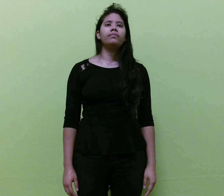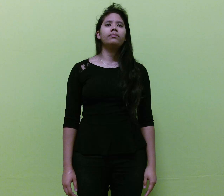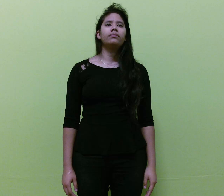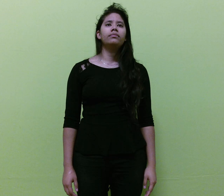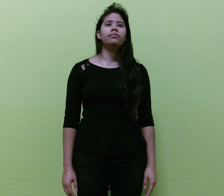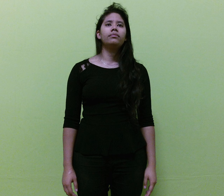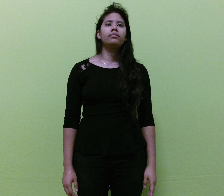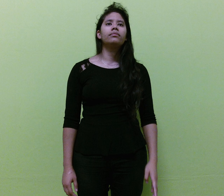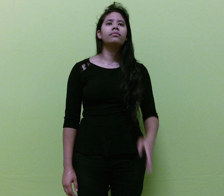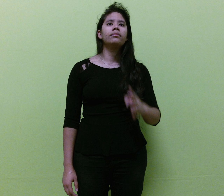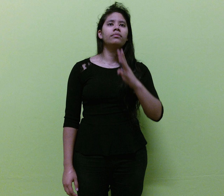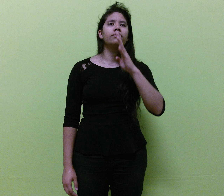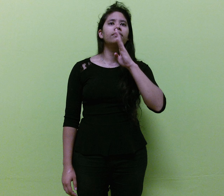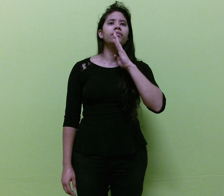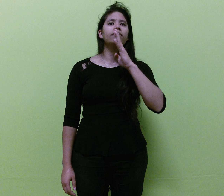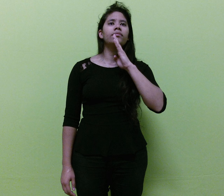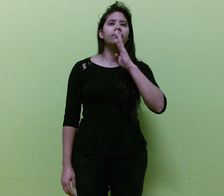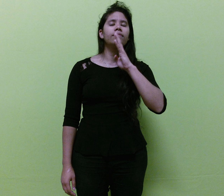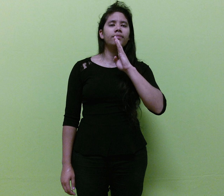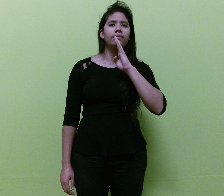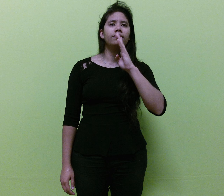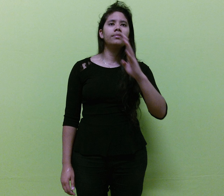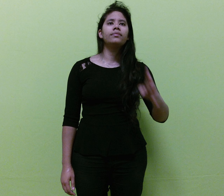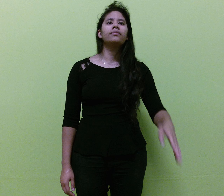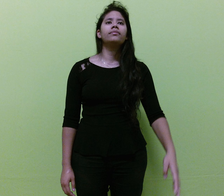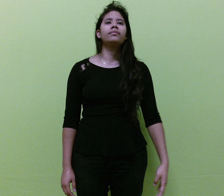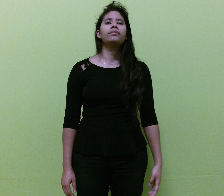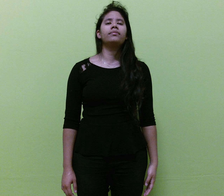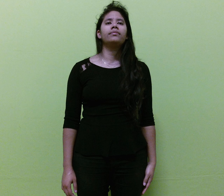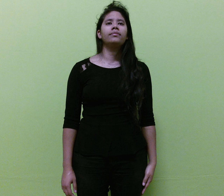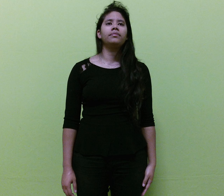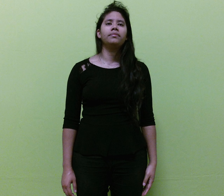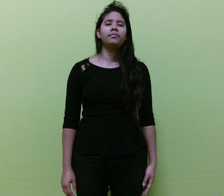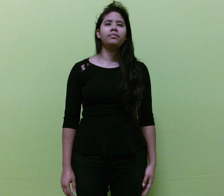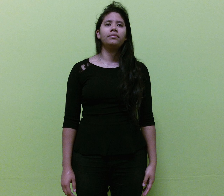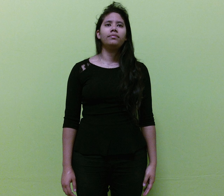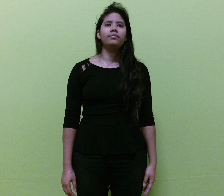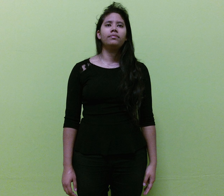conhecer